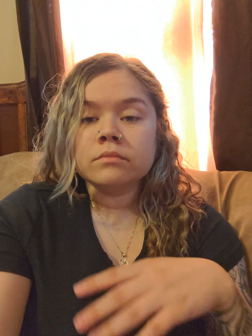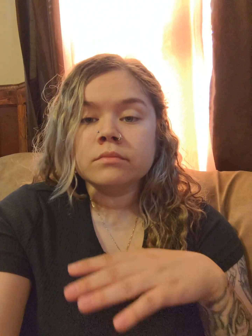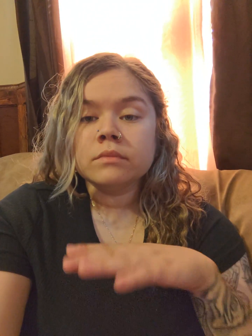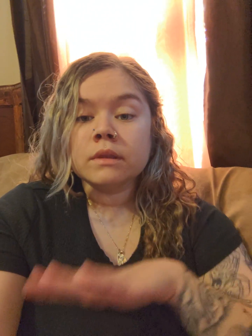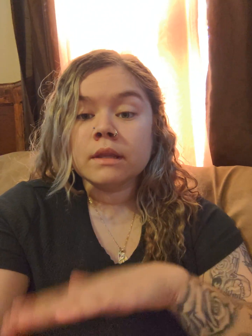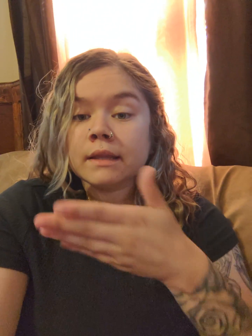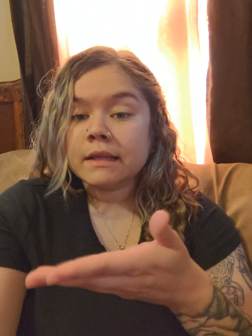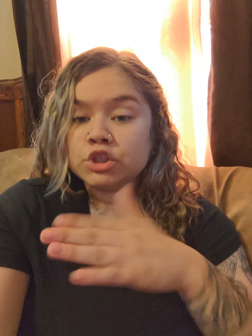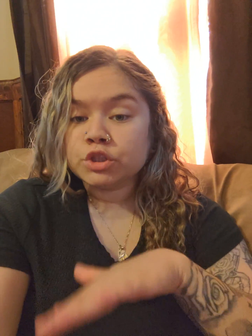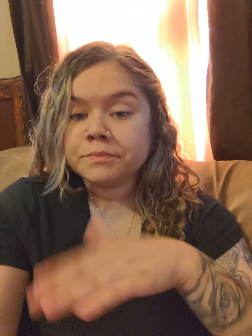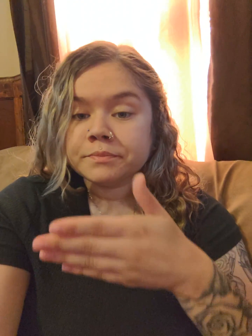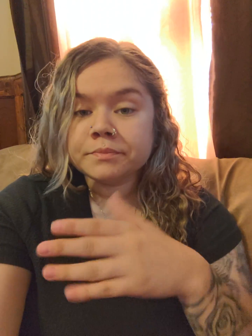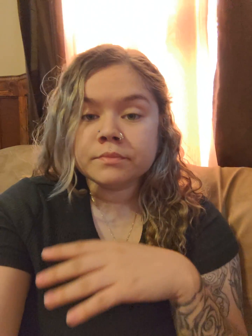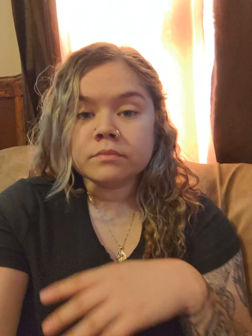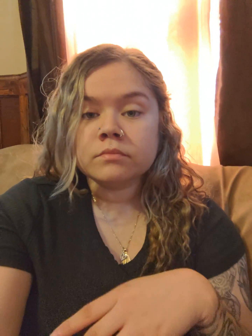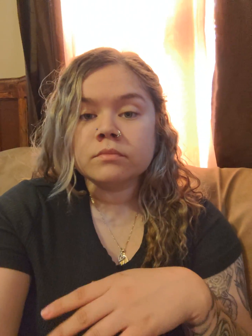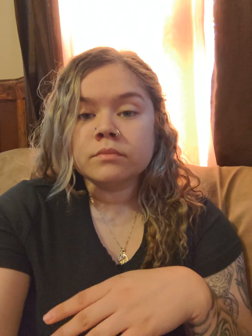kitchen